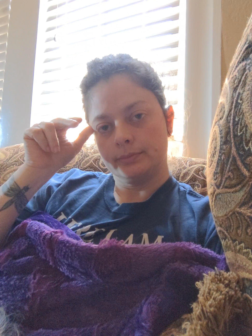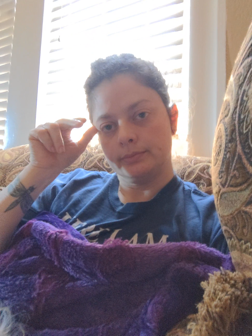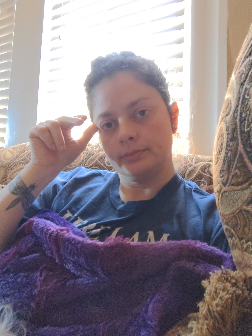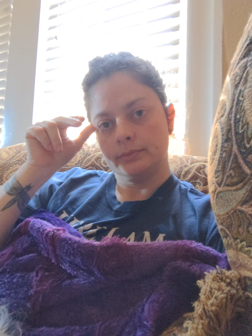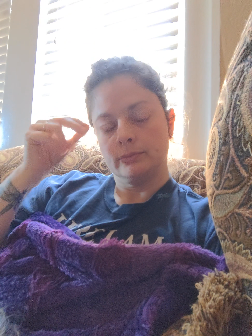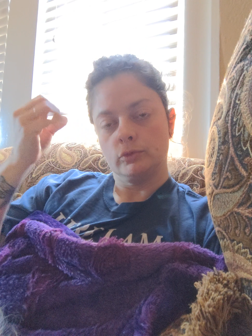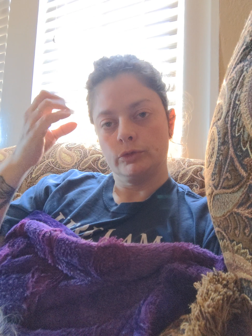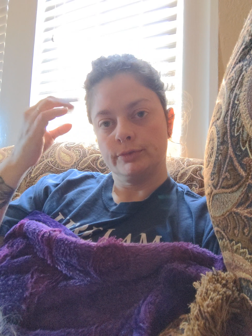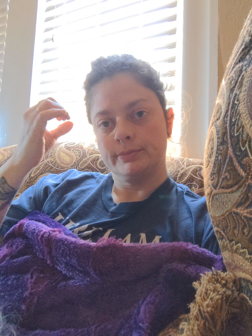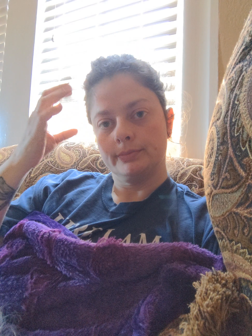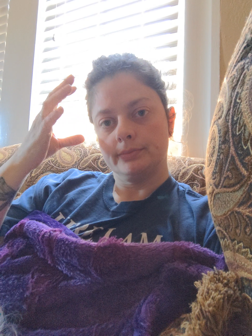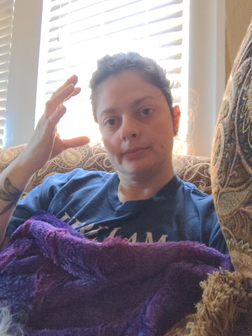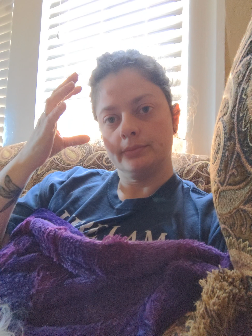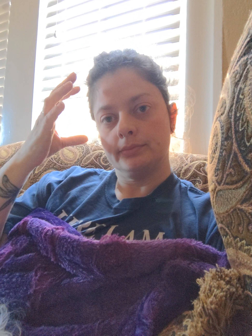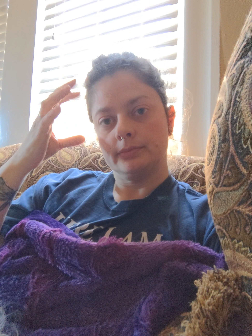shower